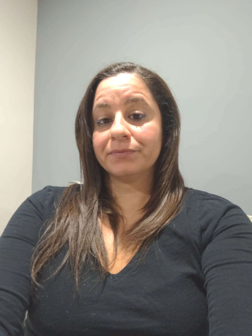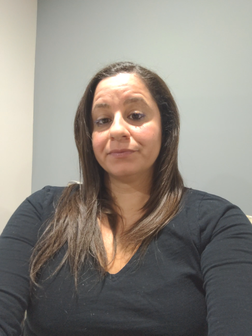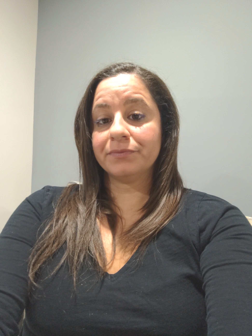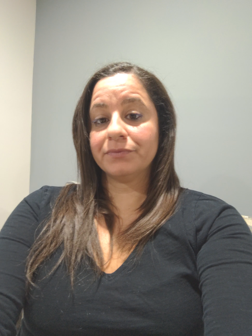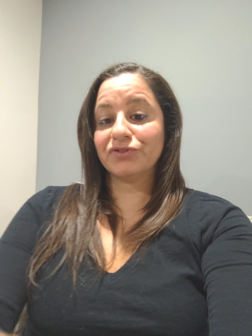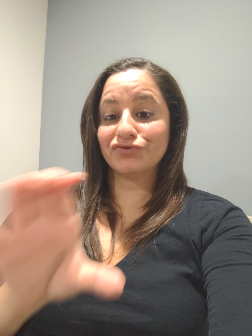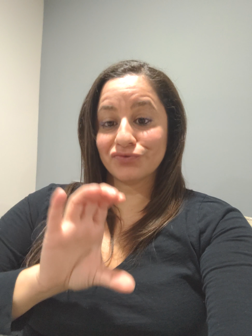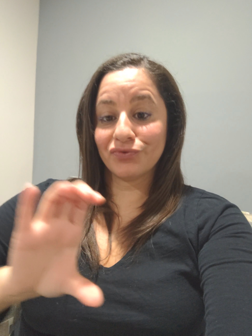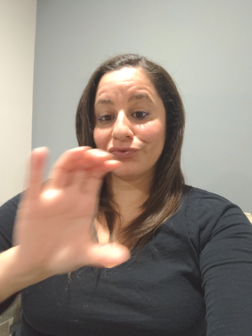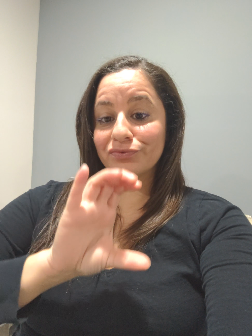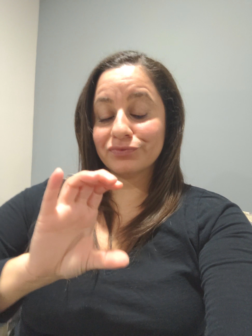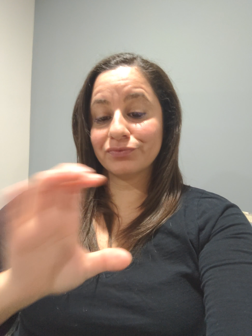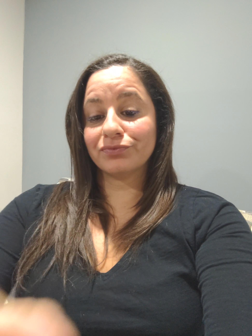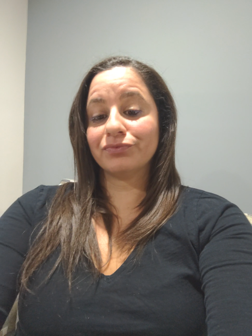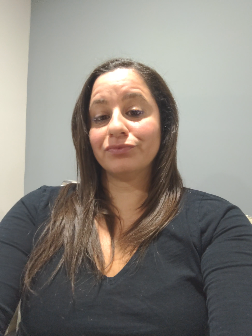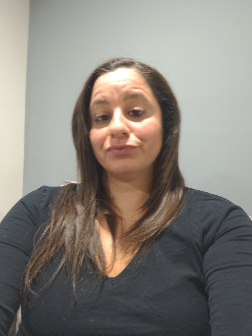chocolate